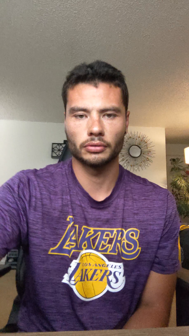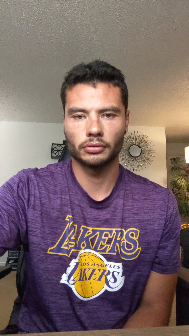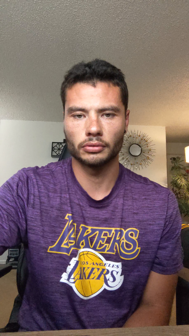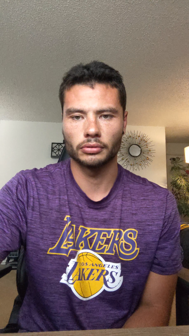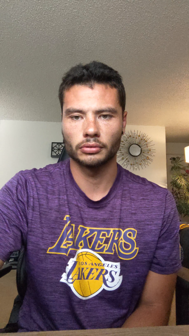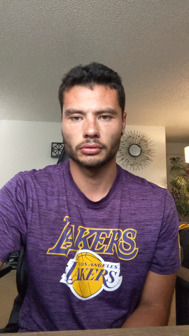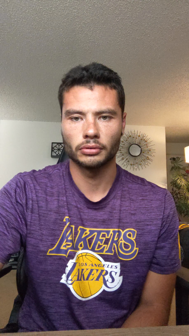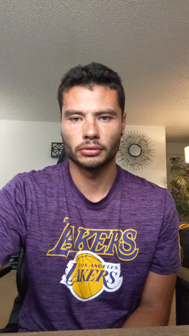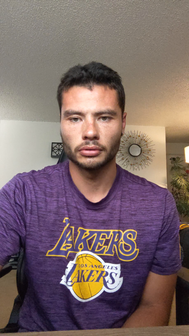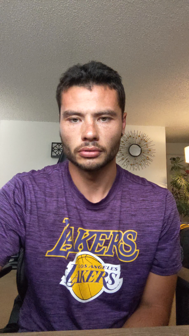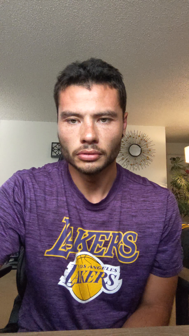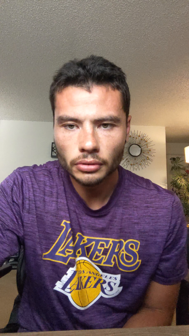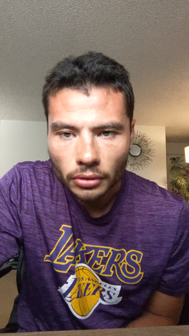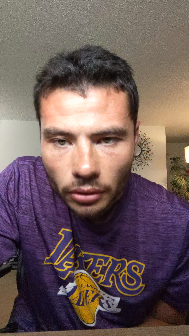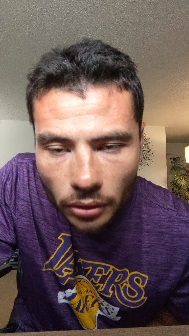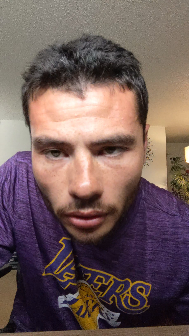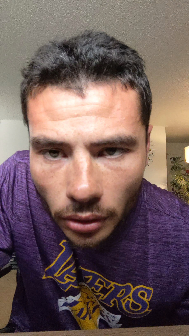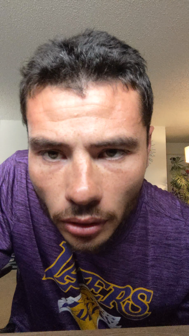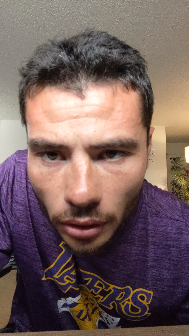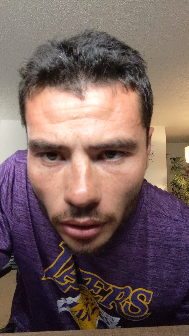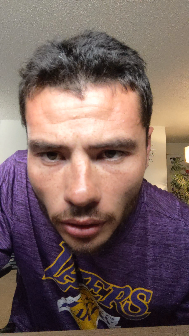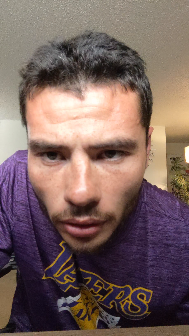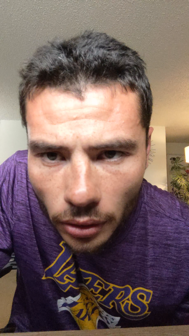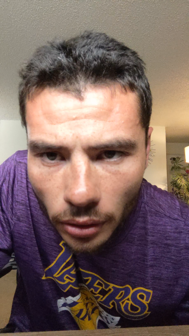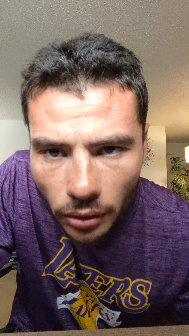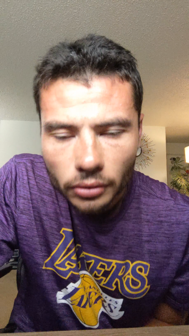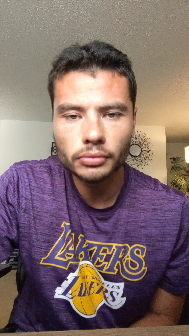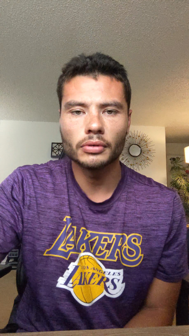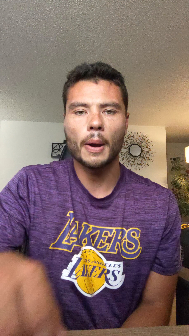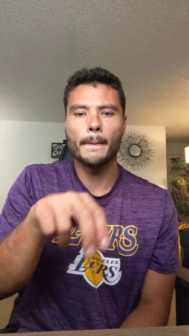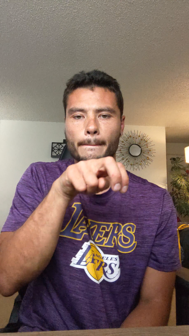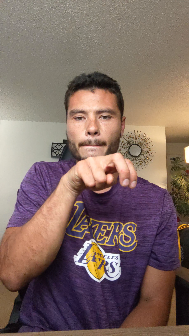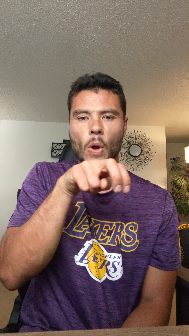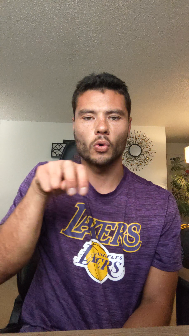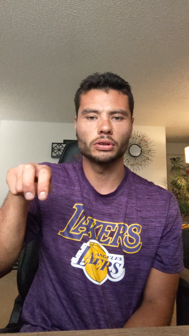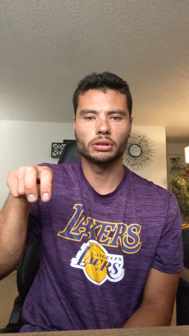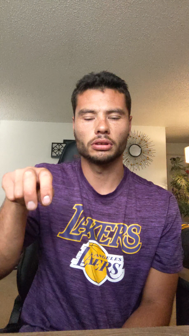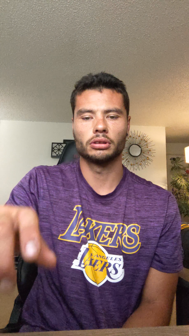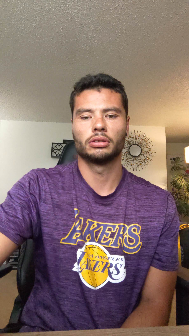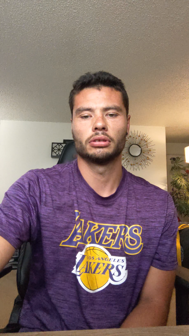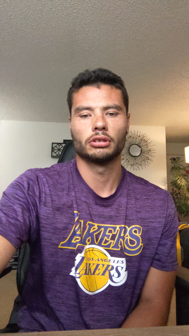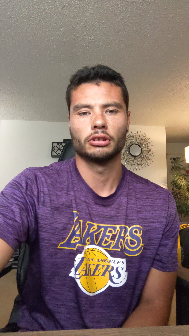porch